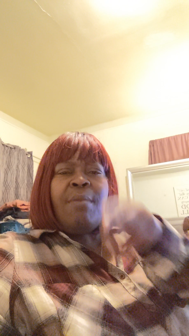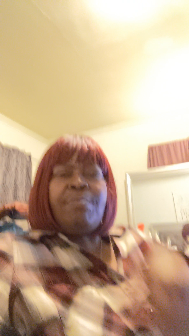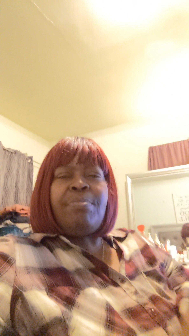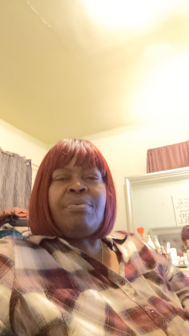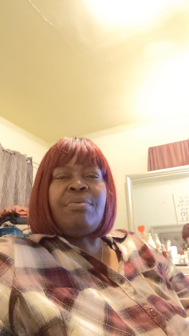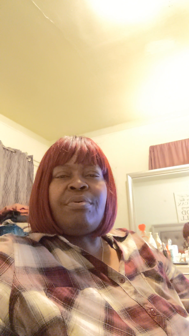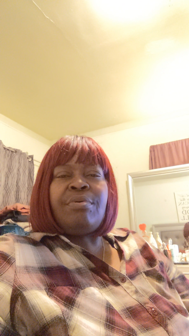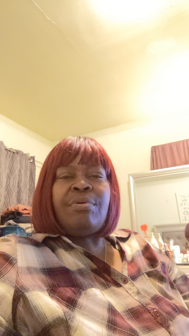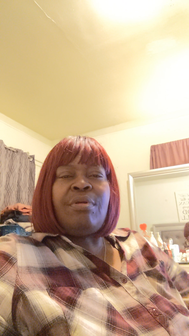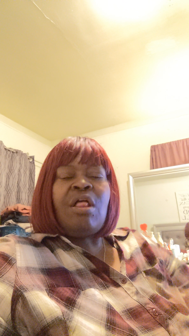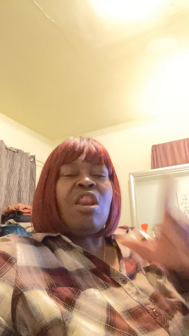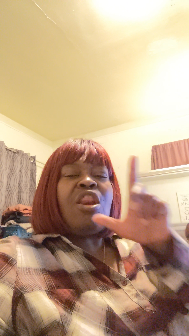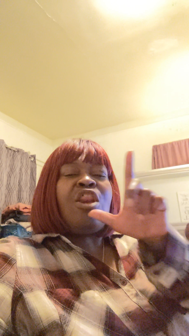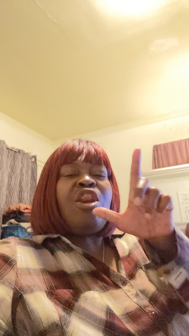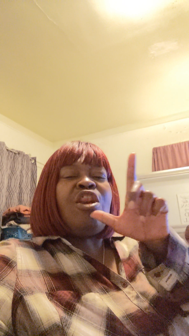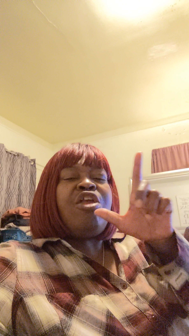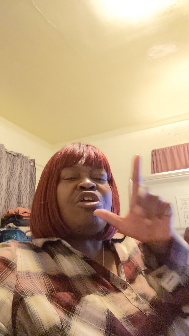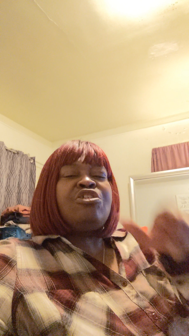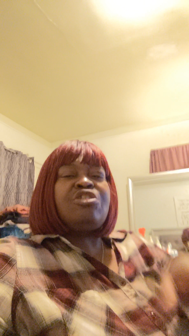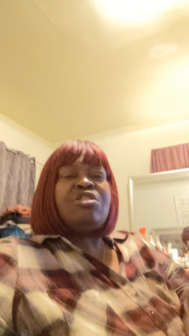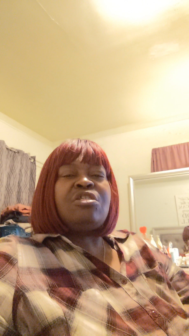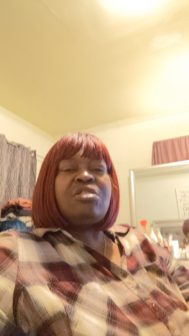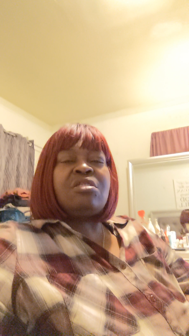lunch